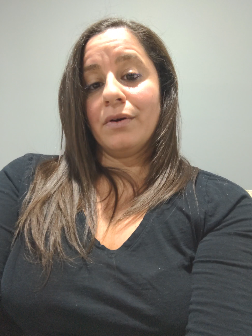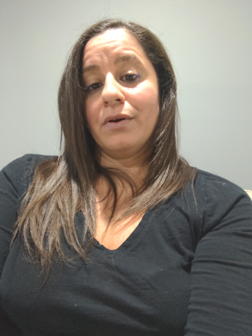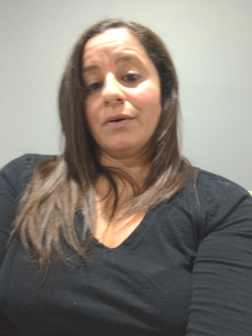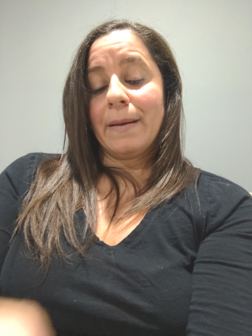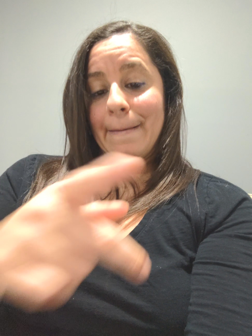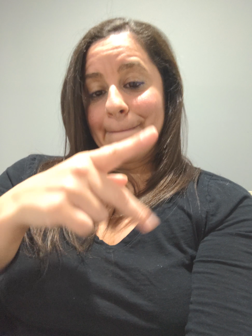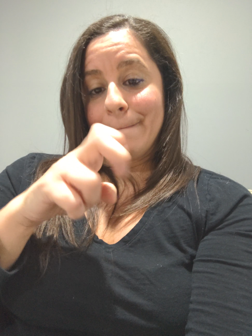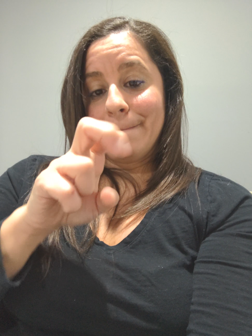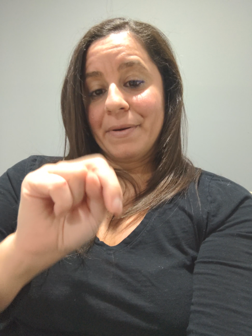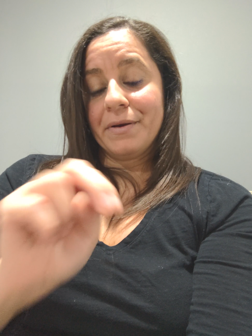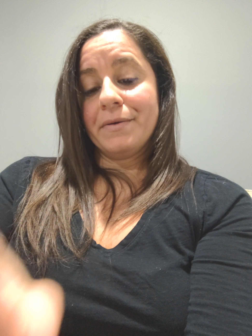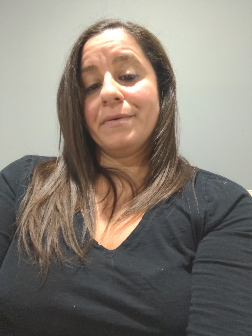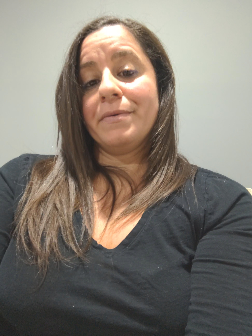pen